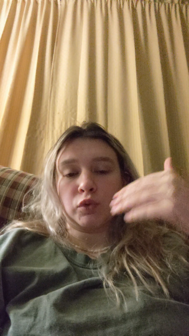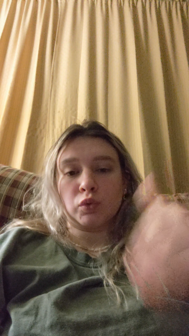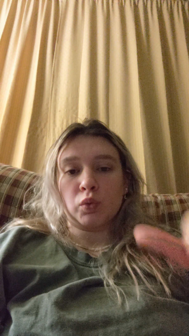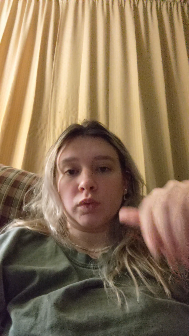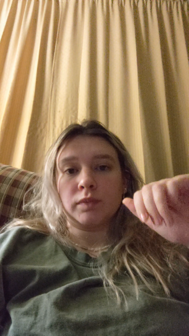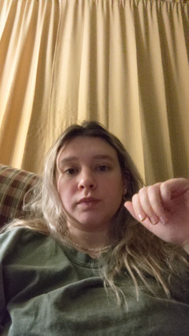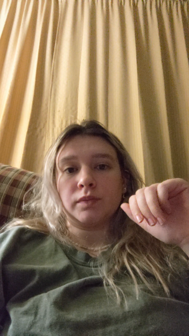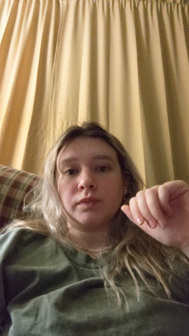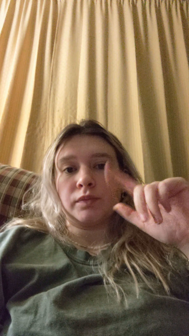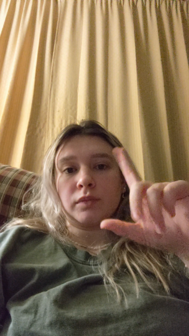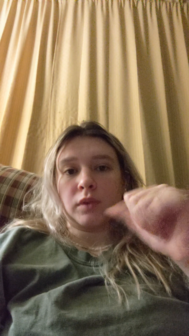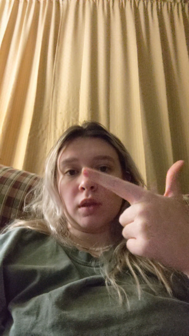leg